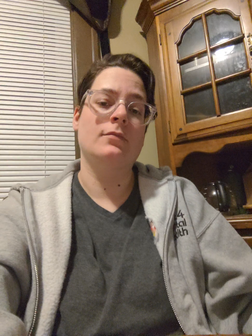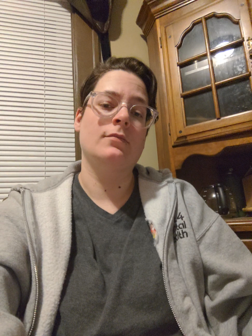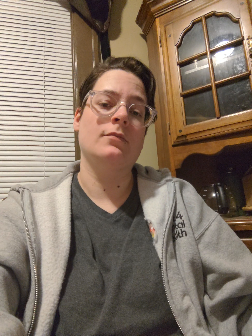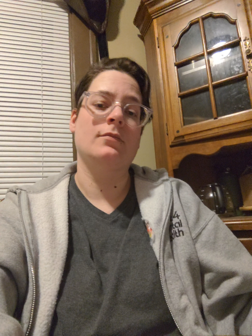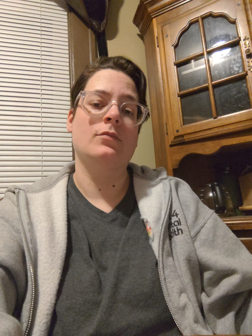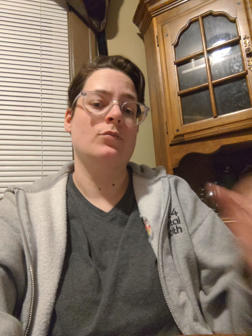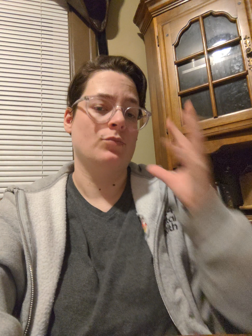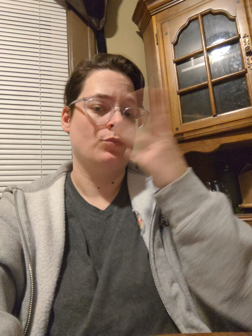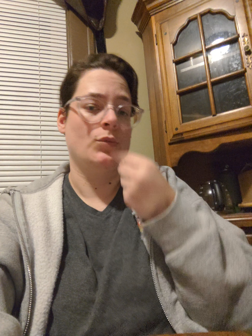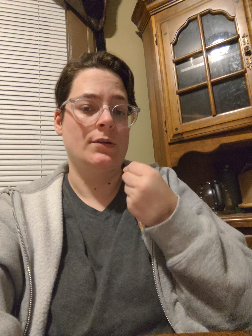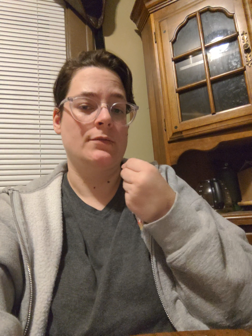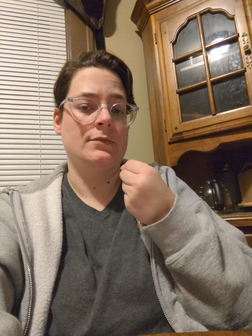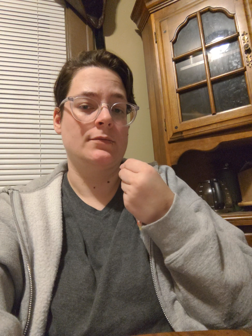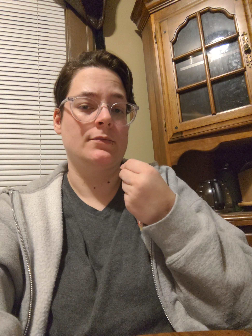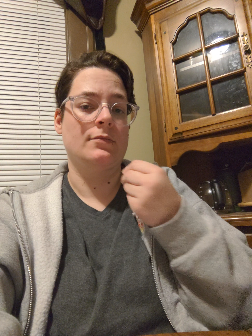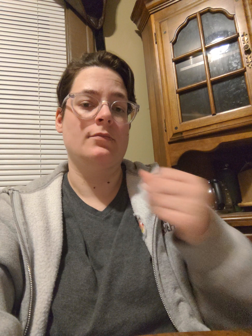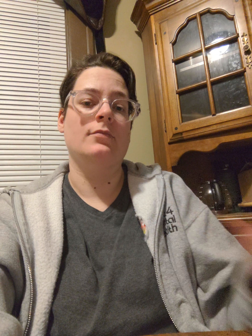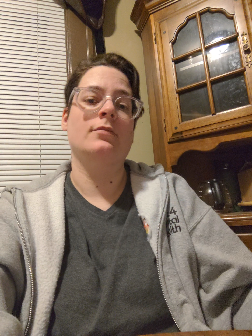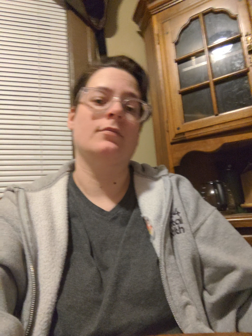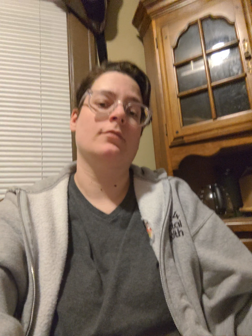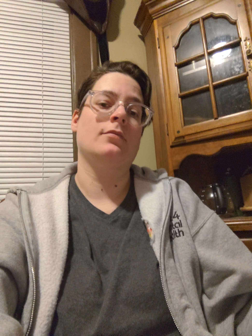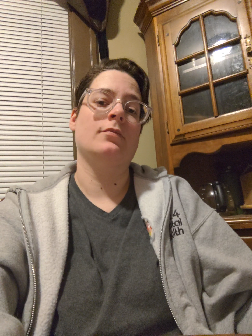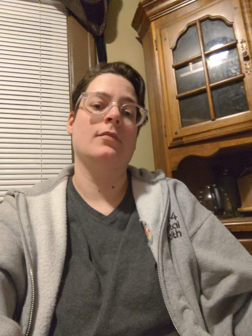pretty